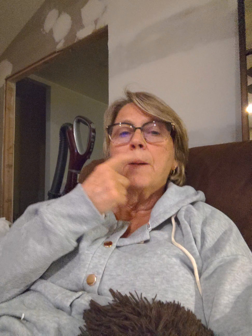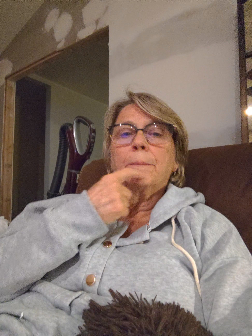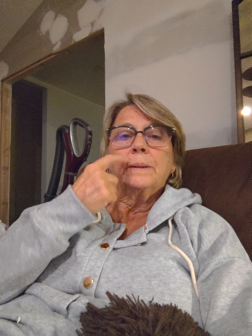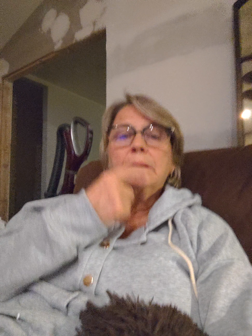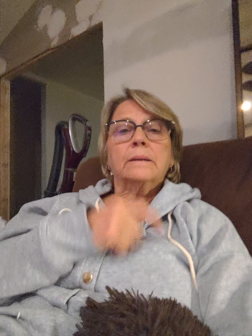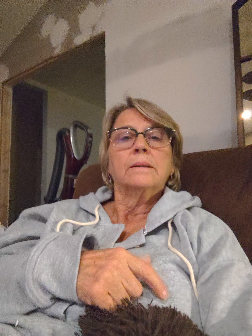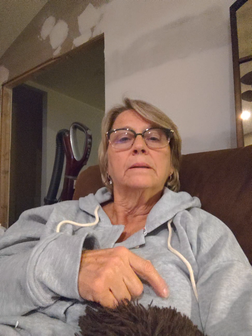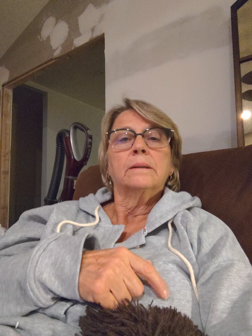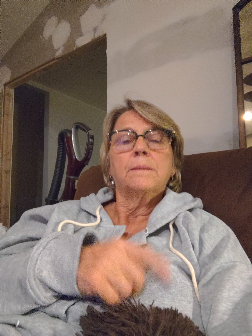lips